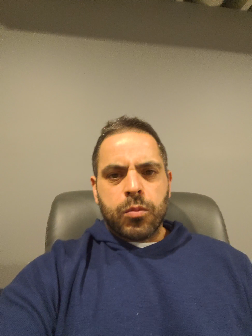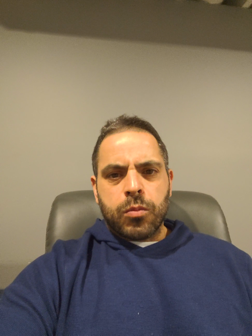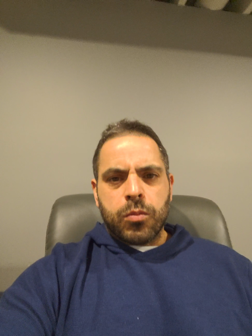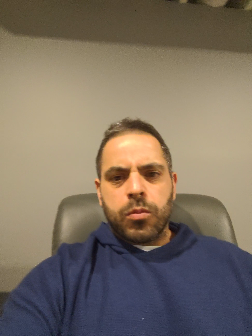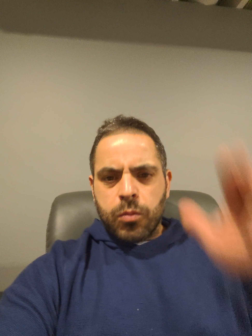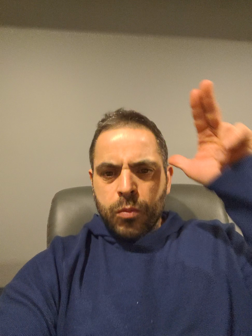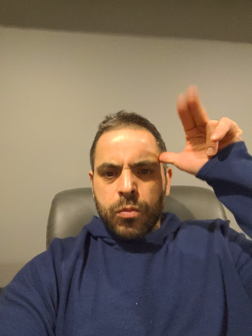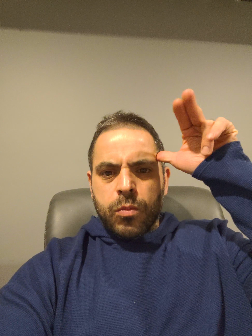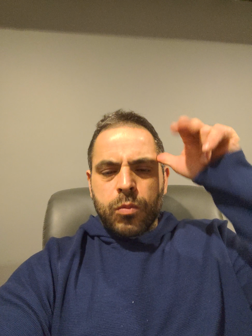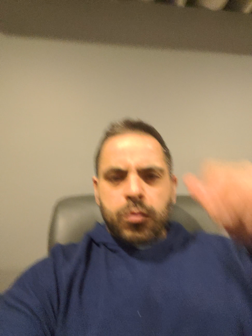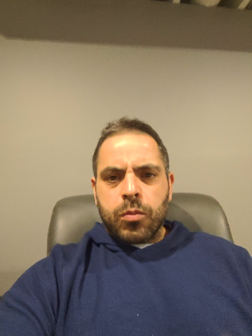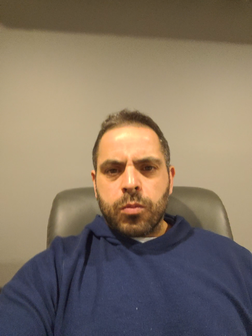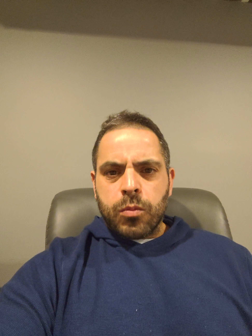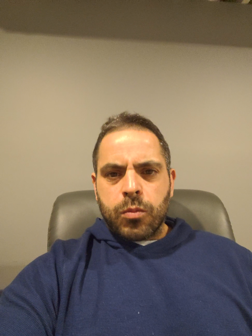horse